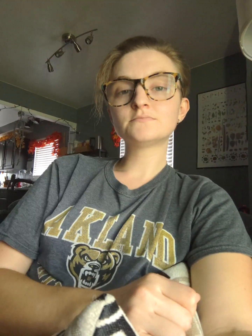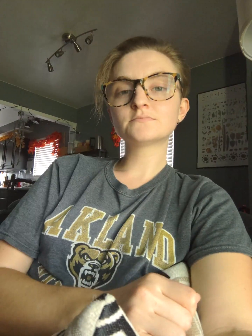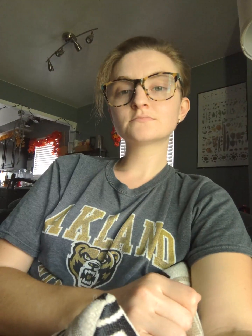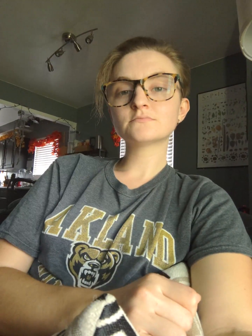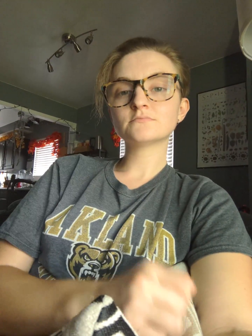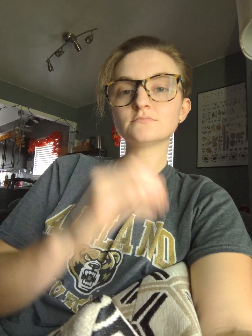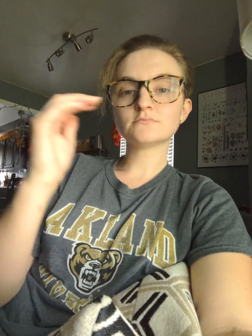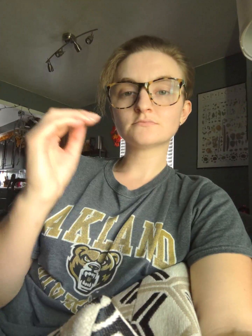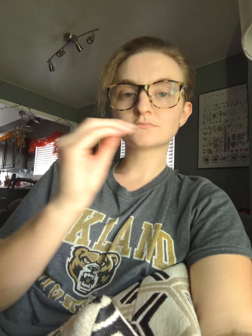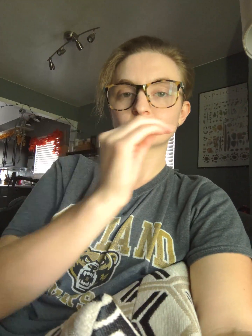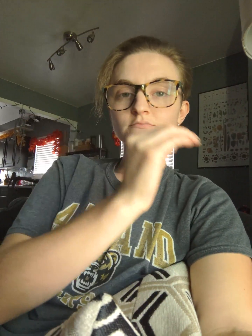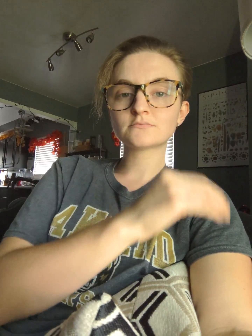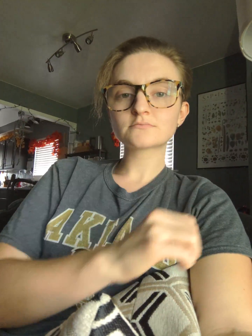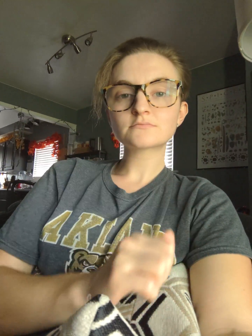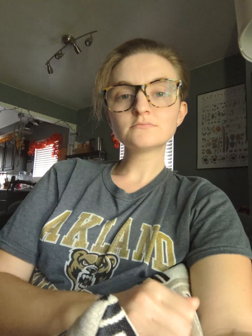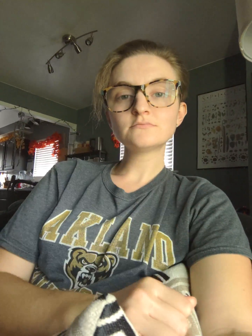dinosaur